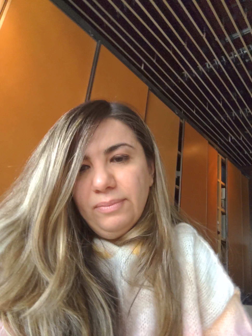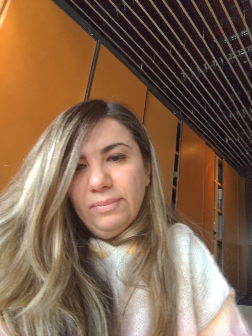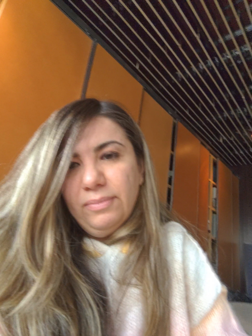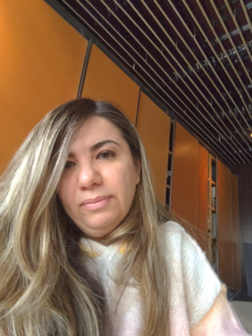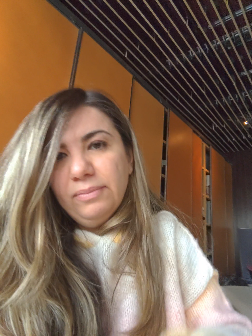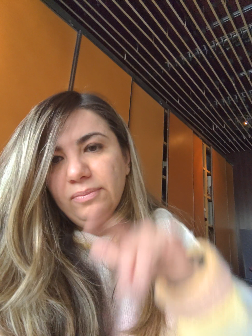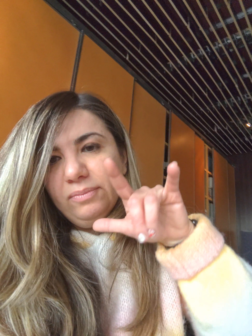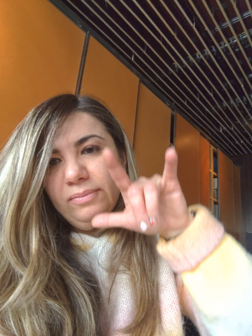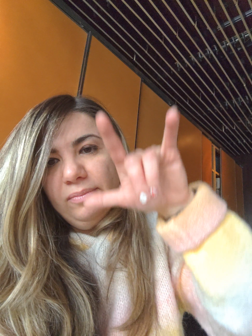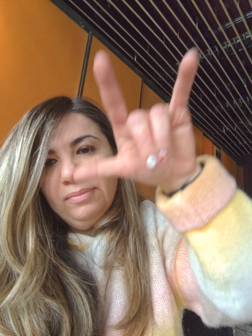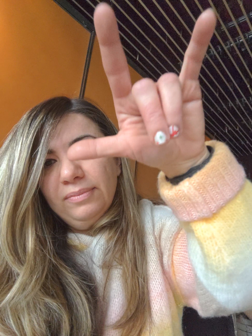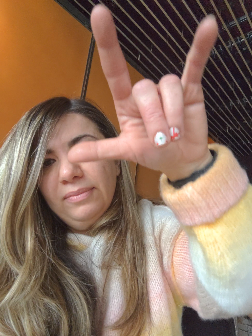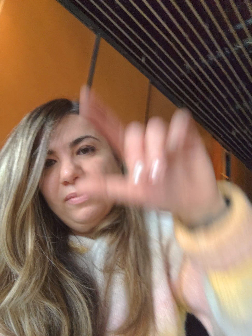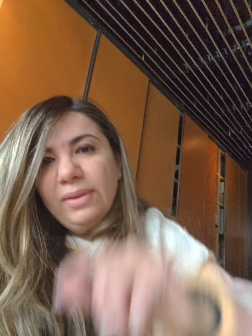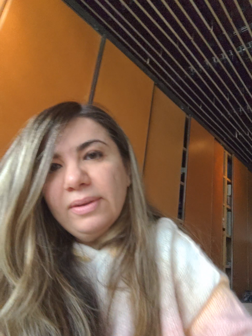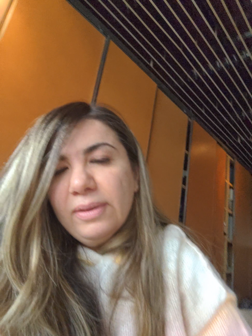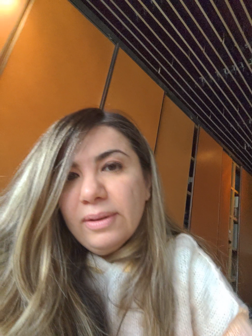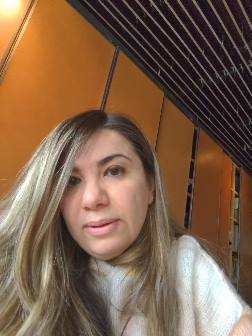airplane